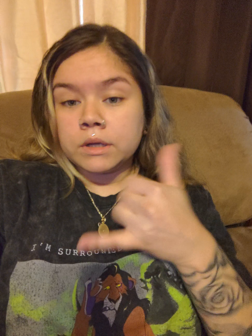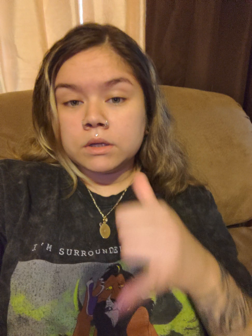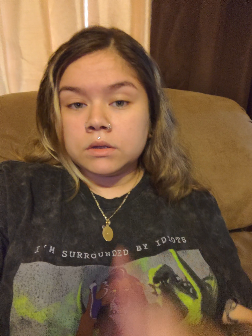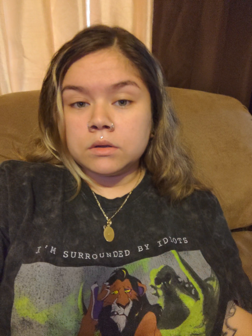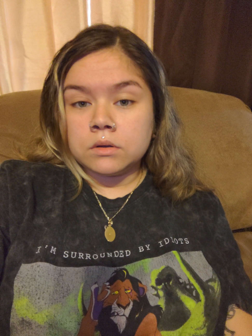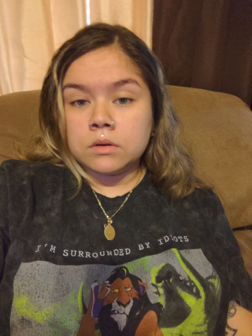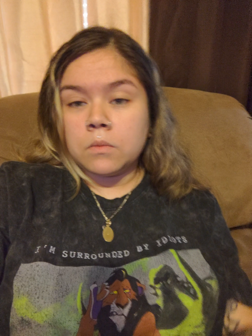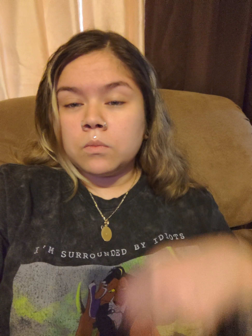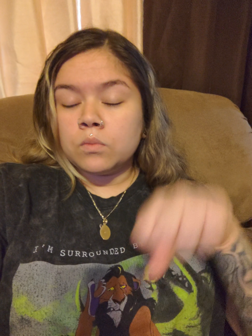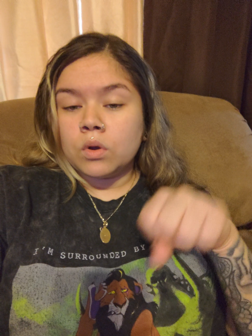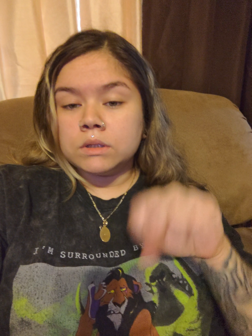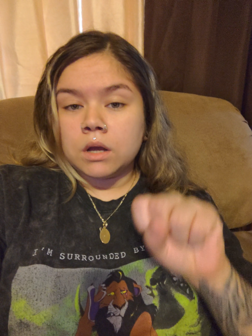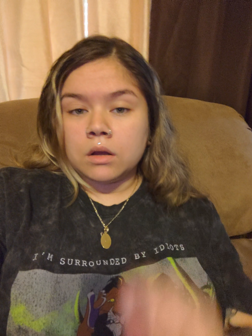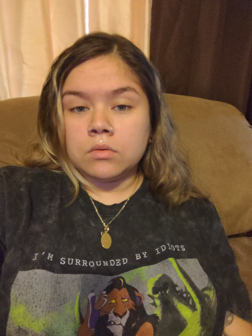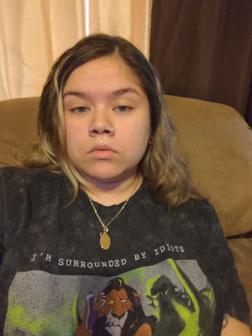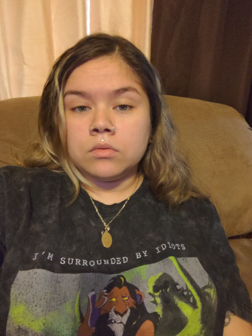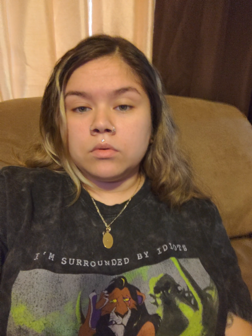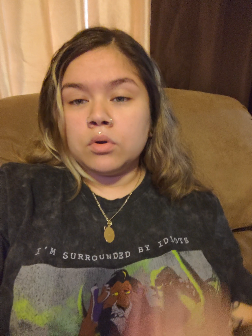motorcycle